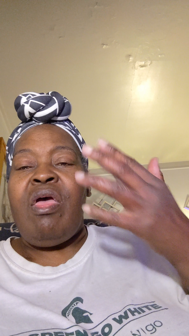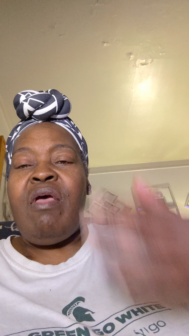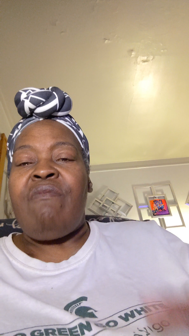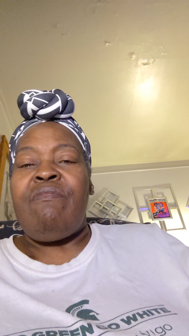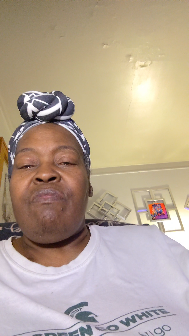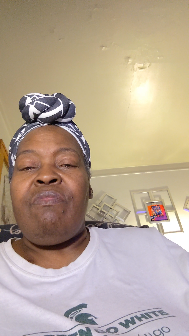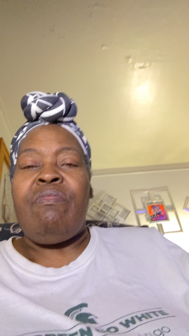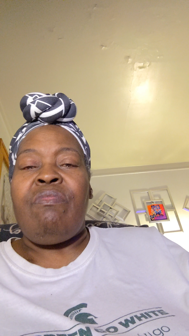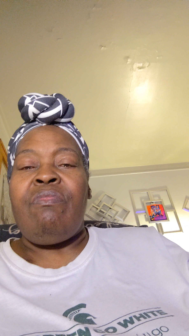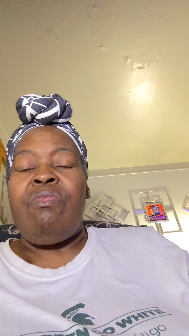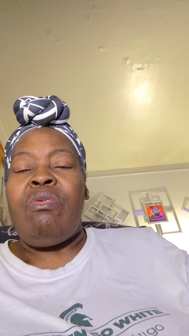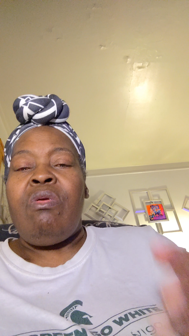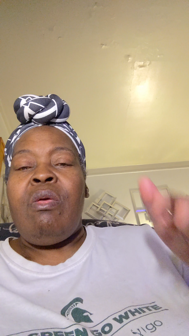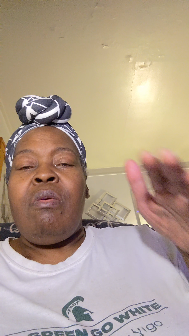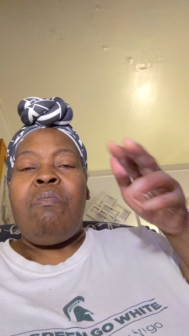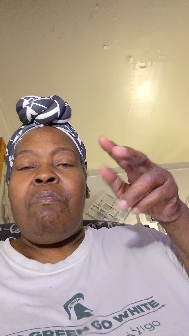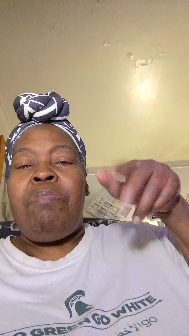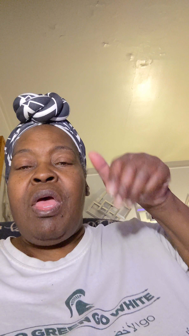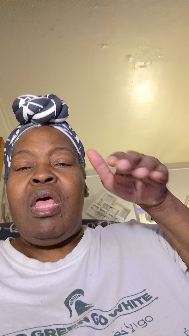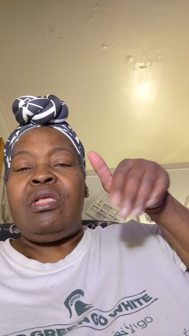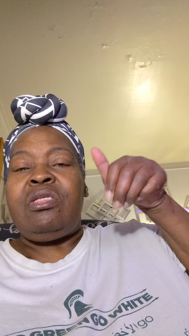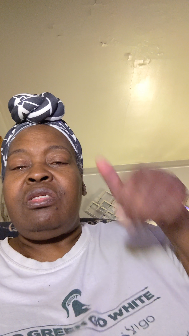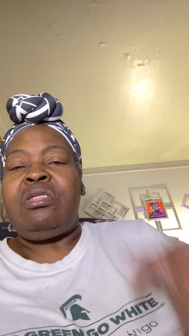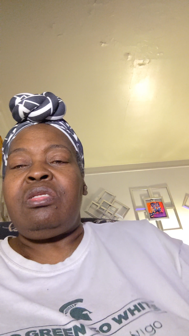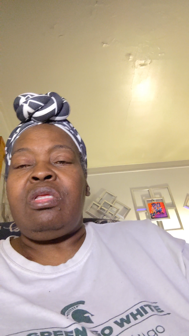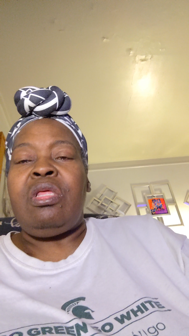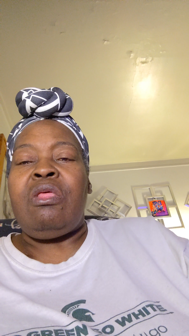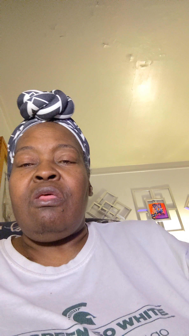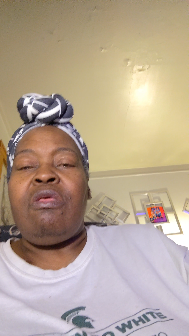pants